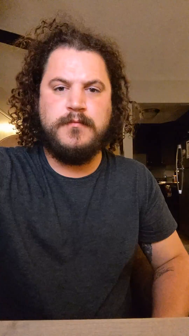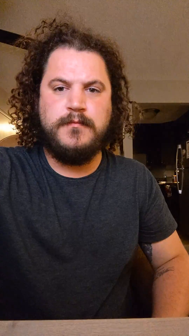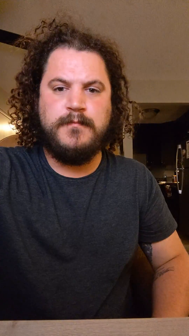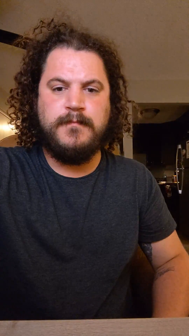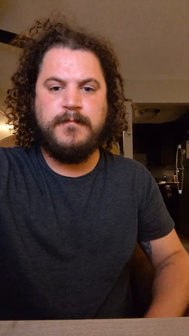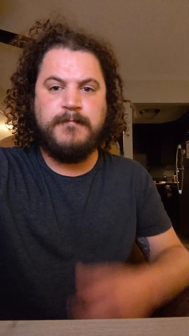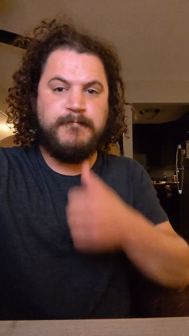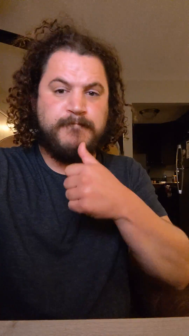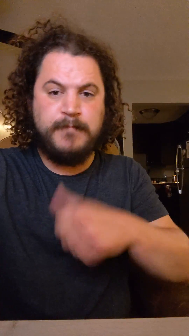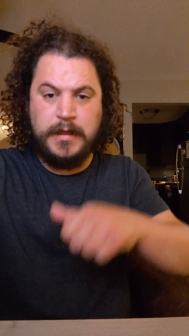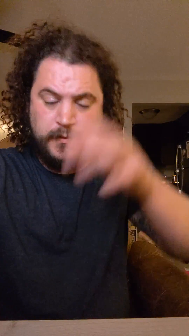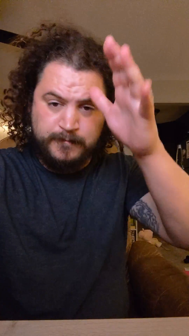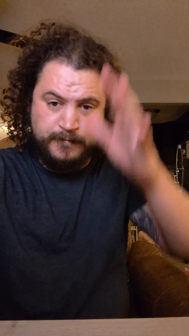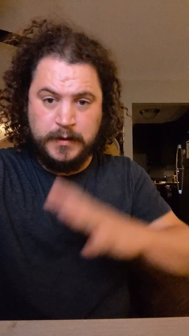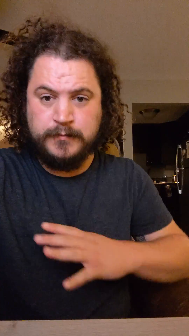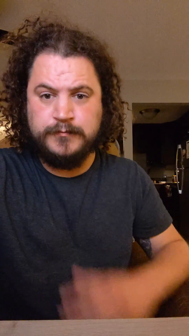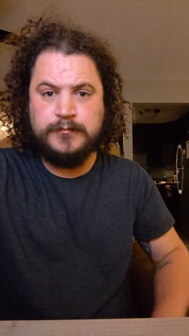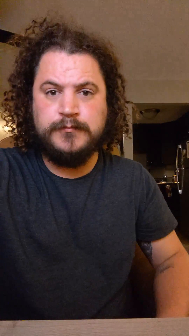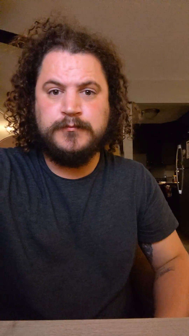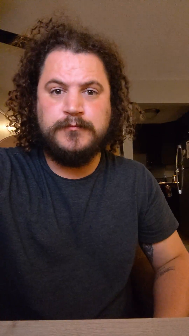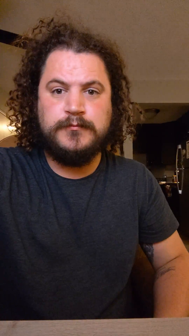mailman